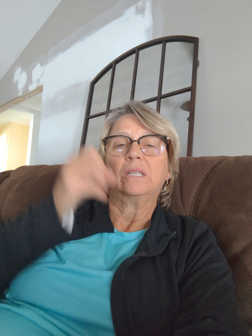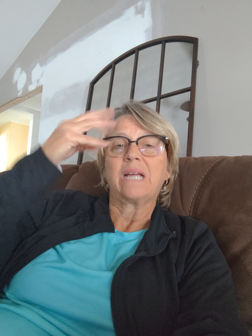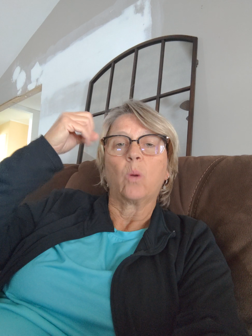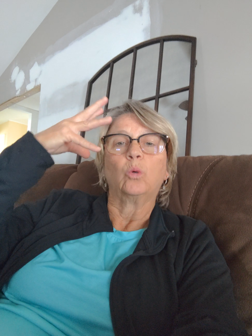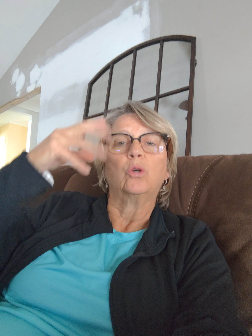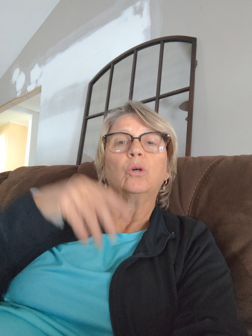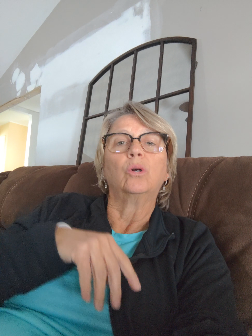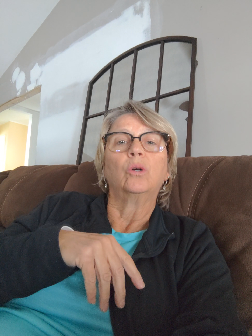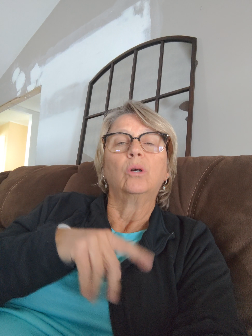shower